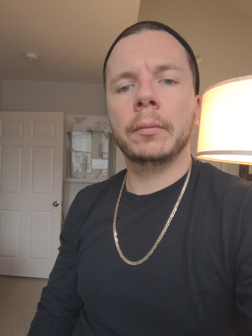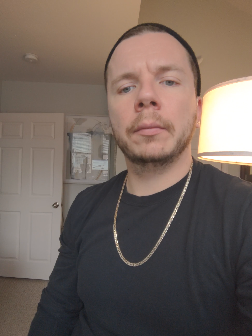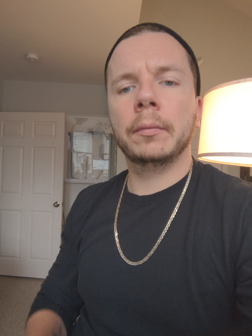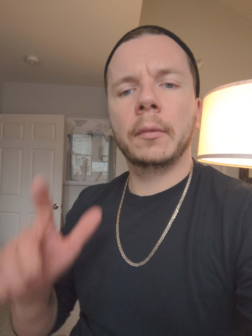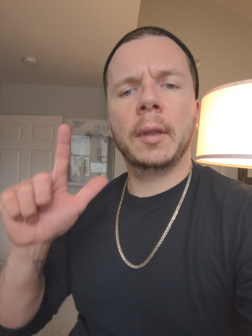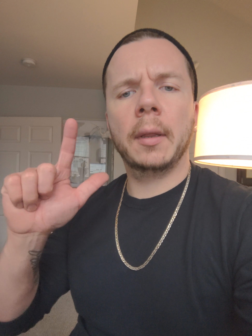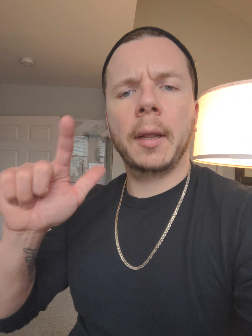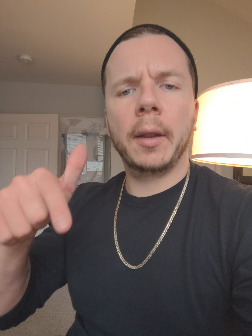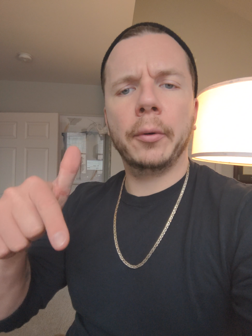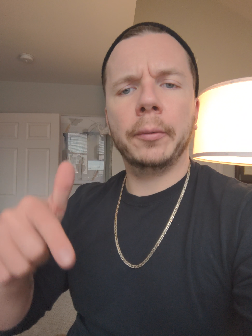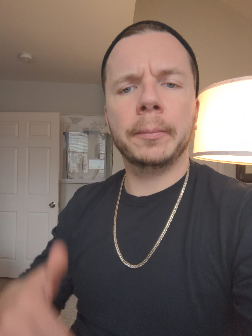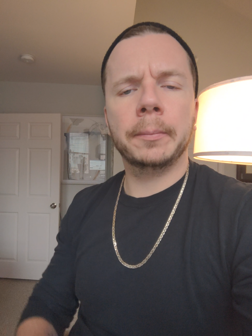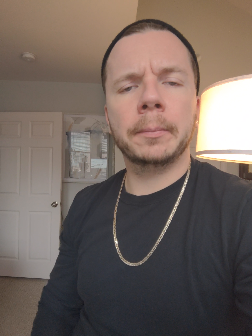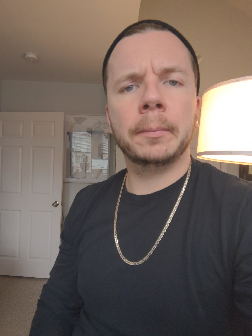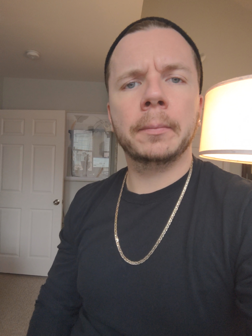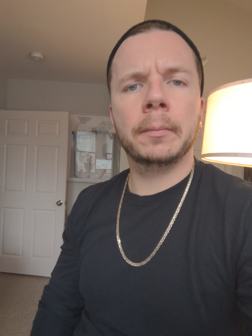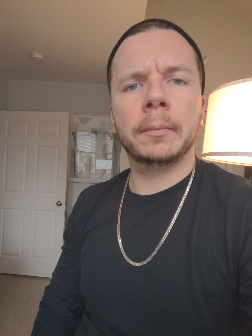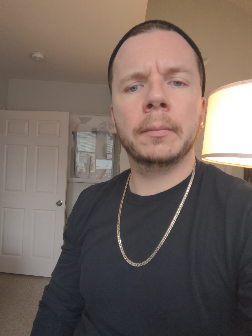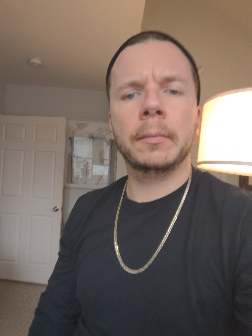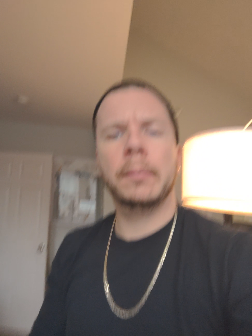later